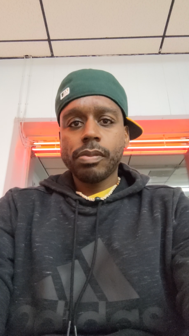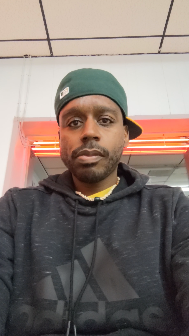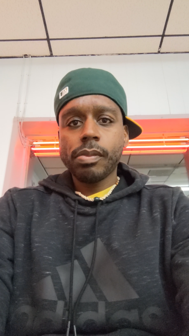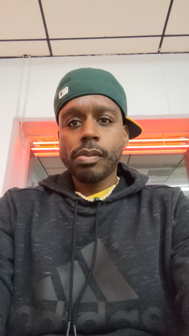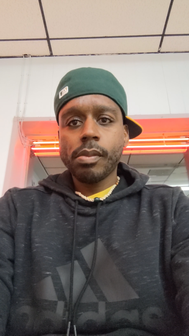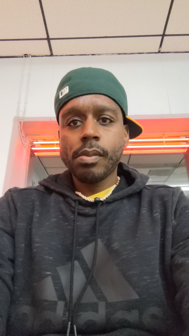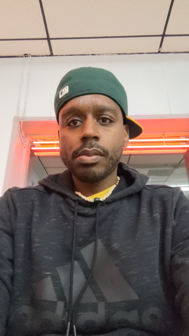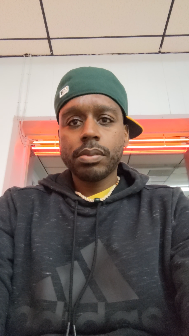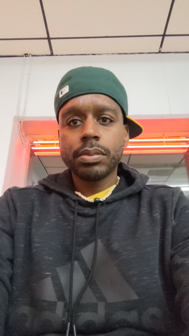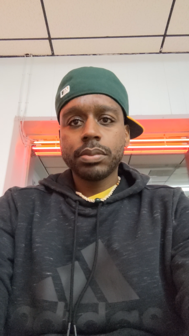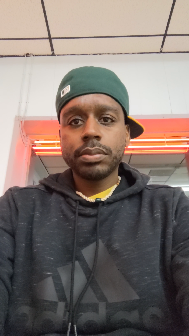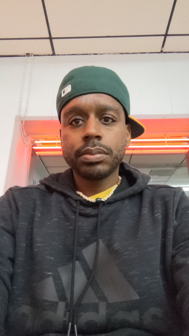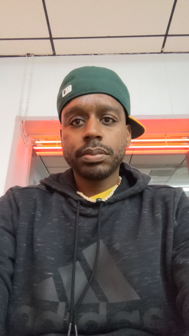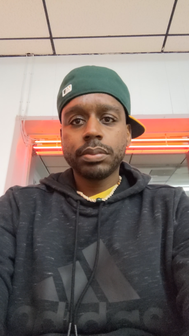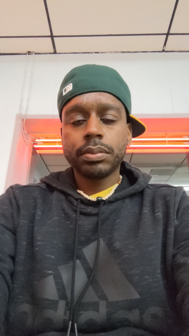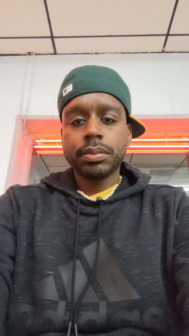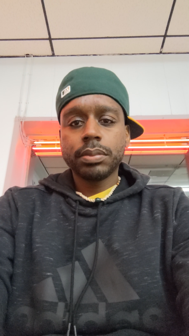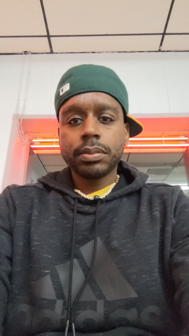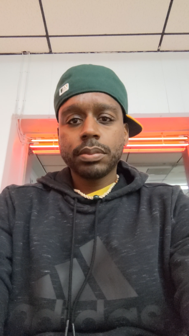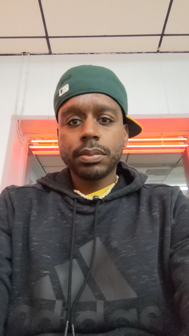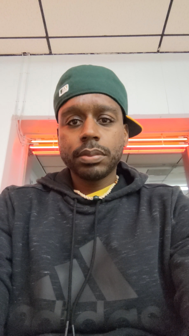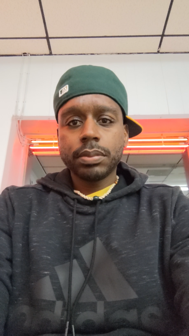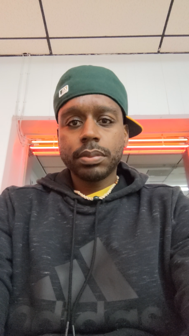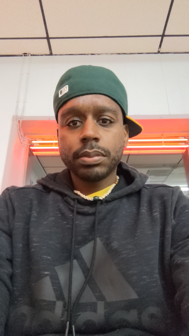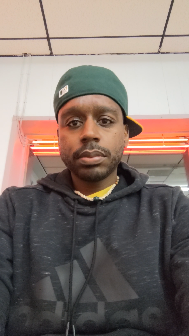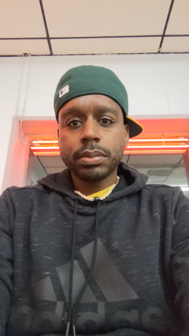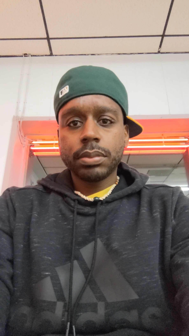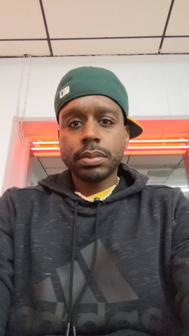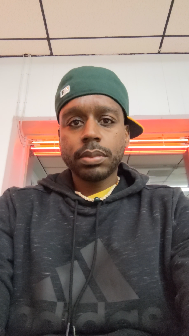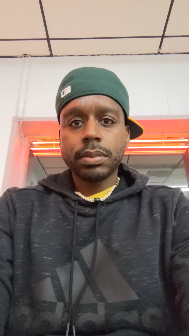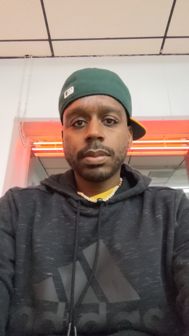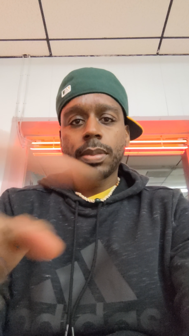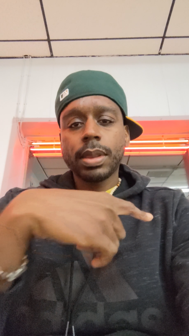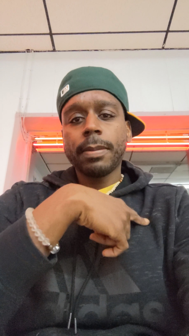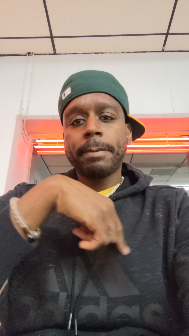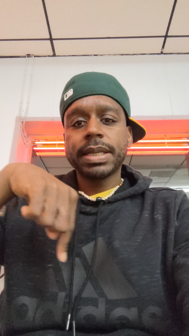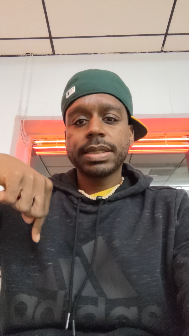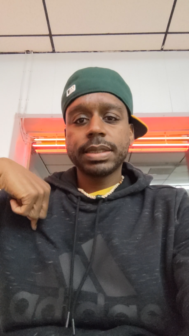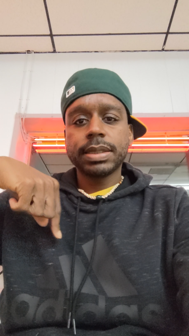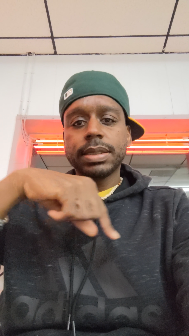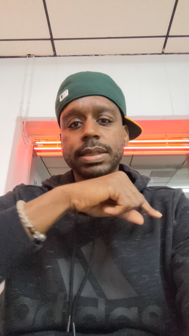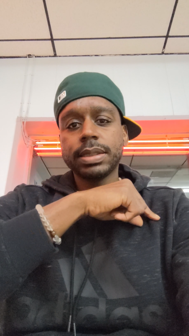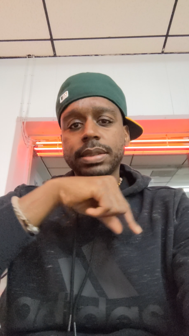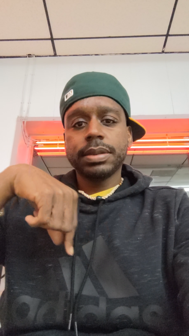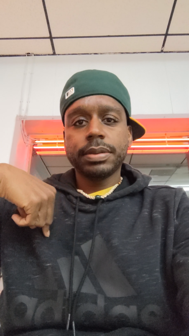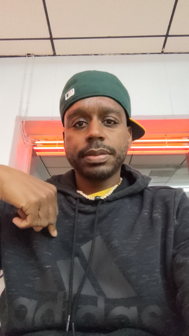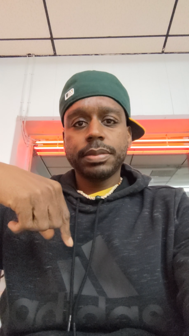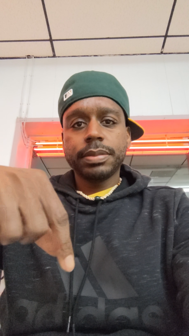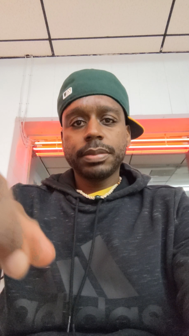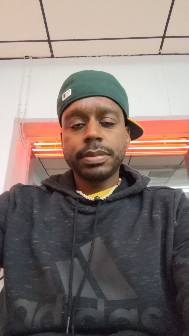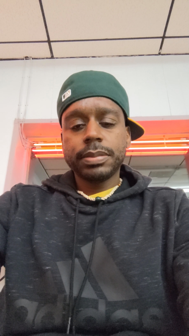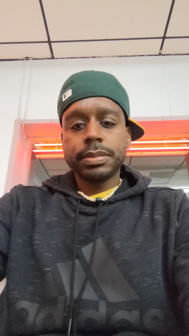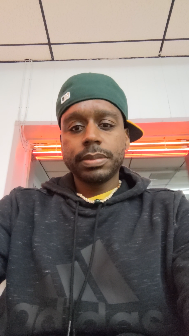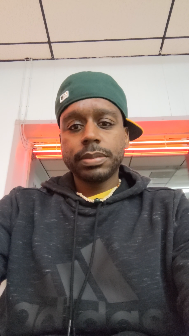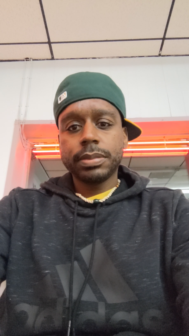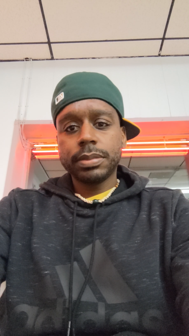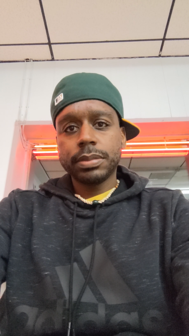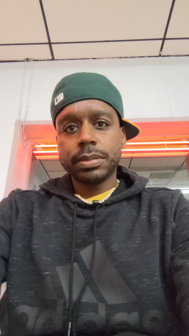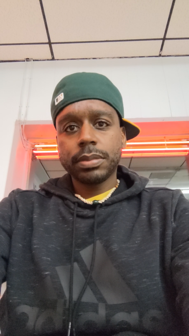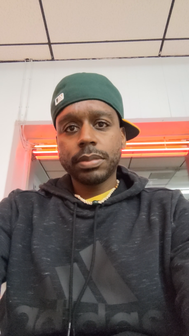bib